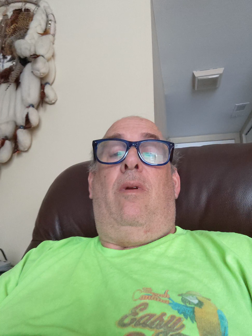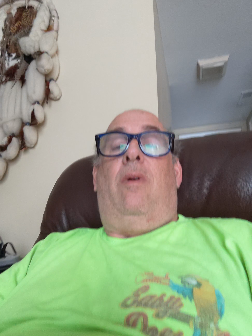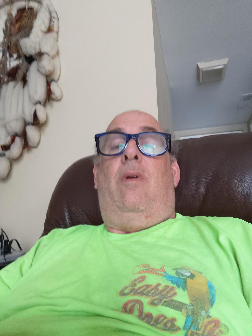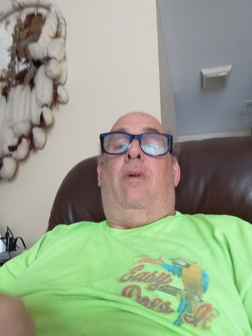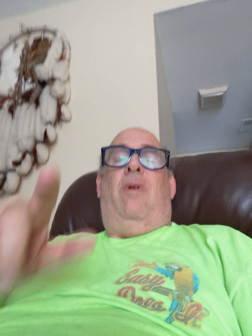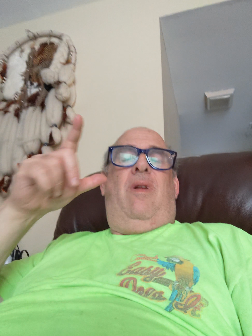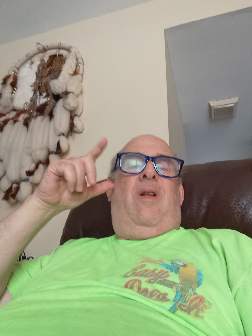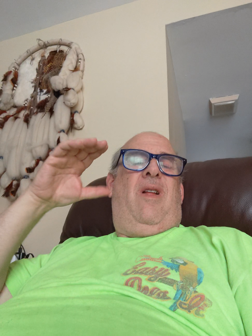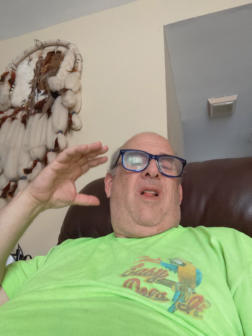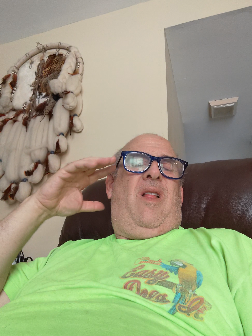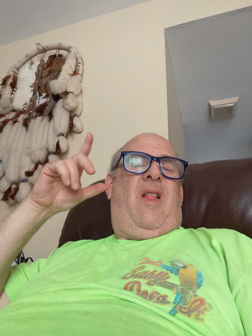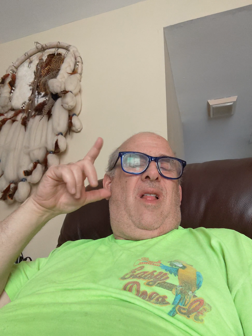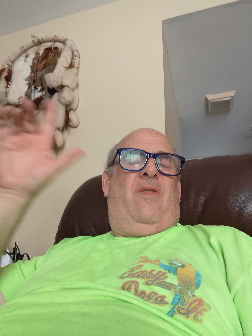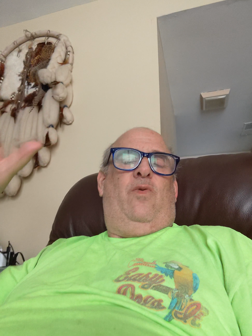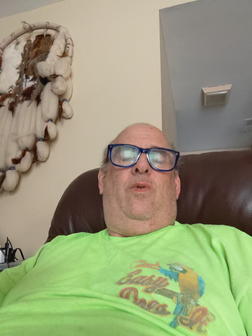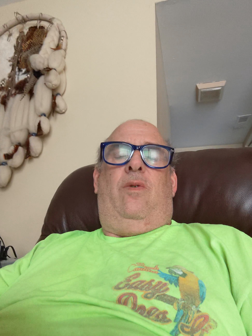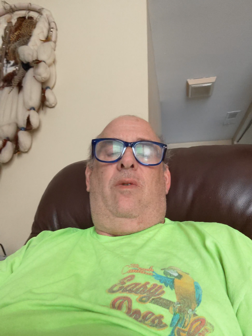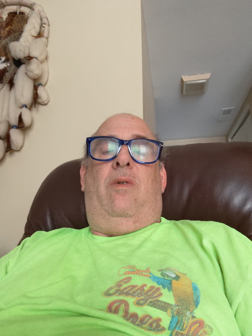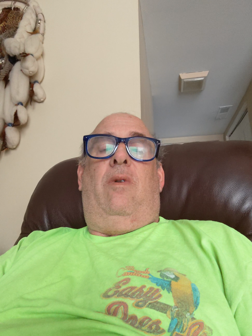loud